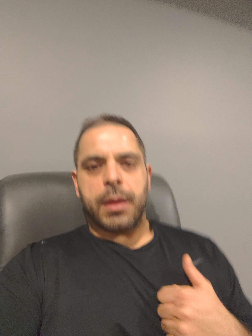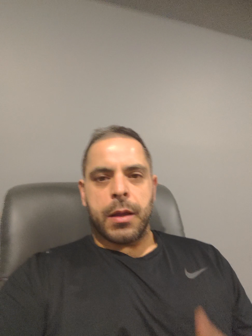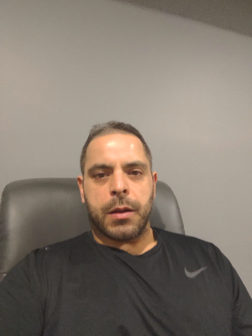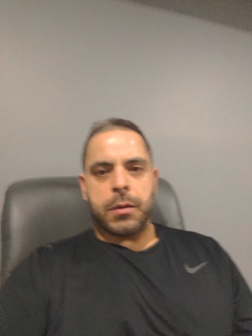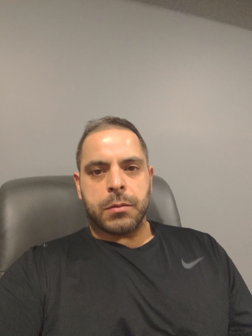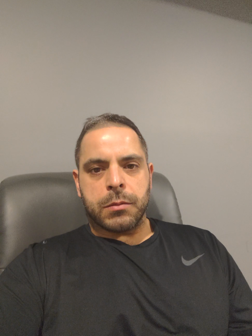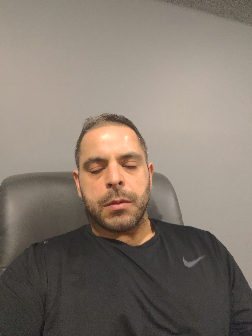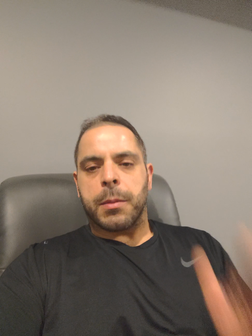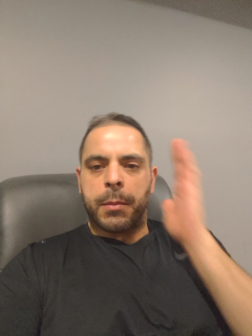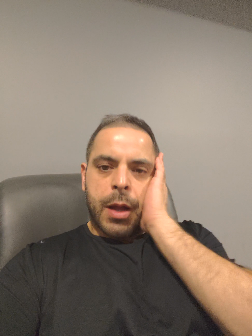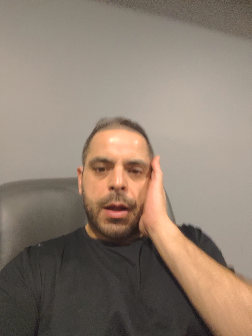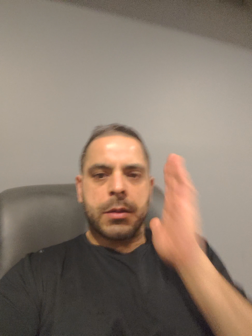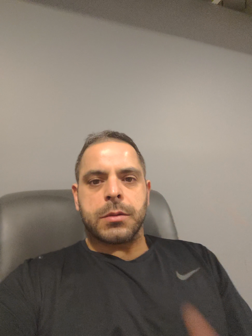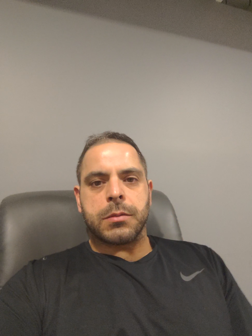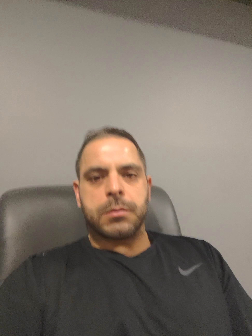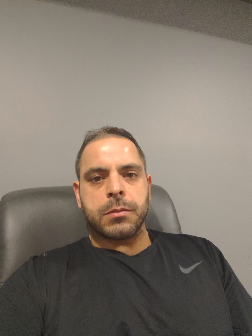bed